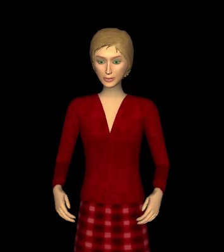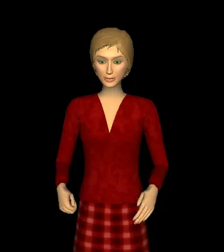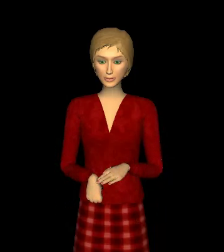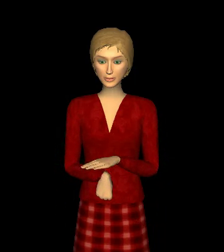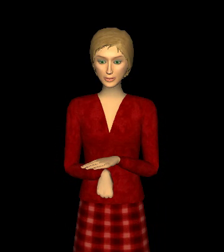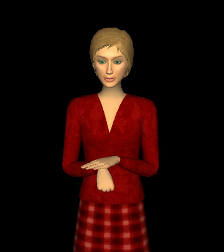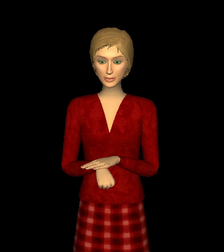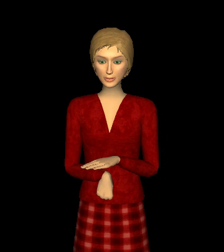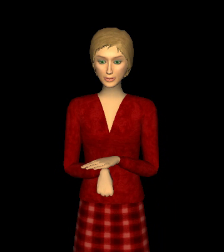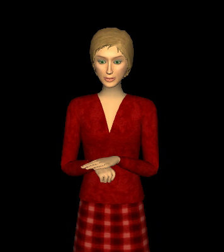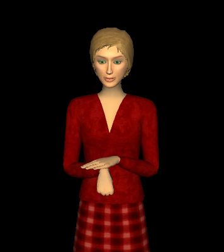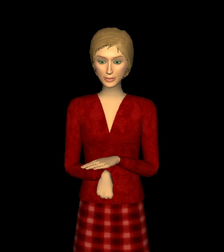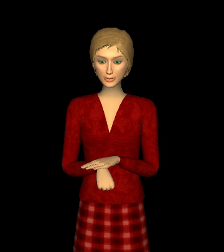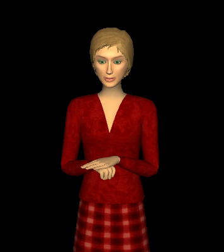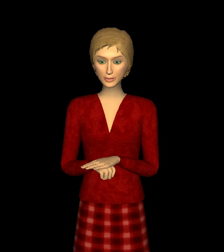كرة القدم